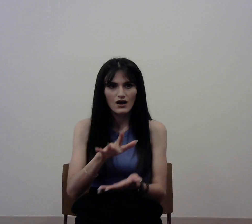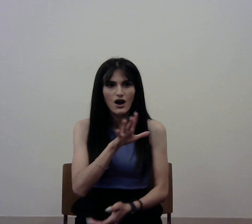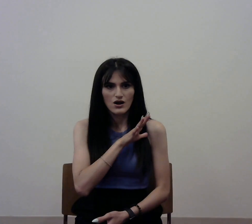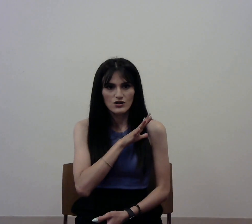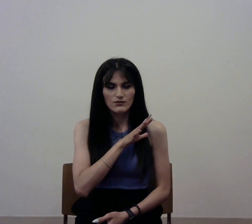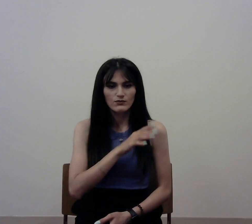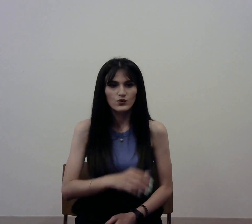olmusuz